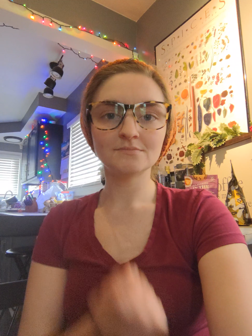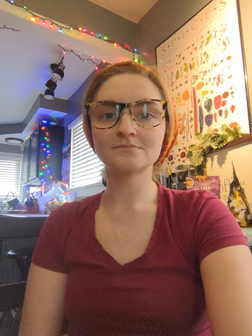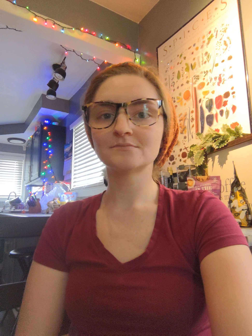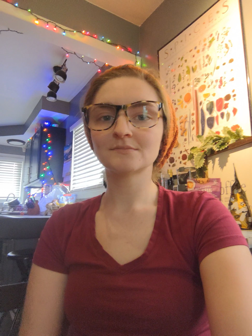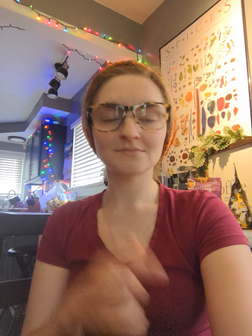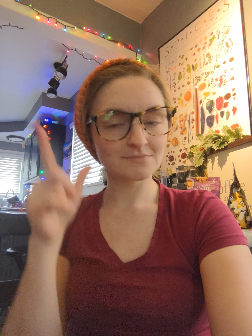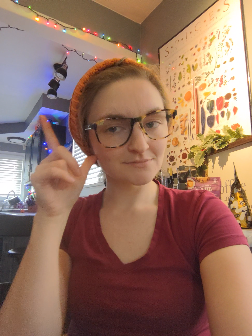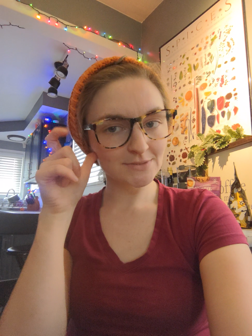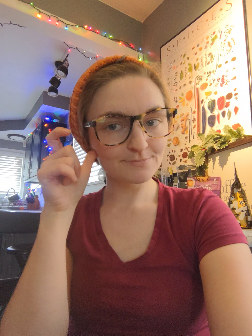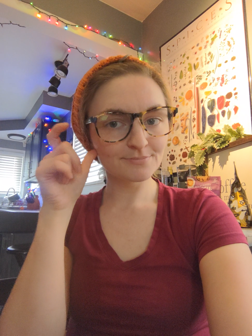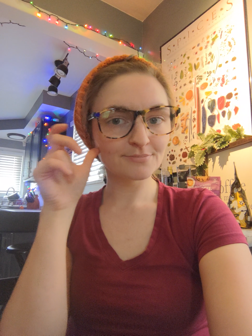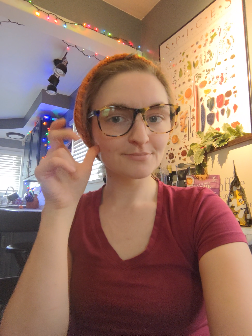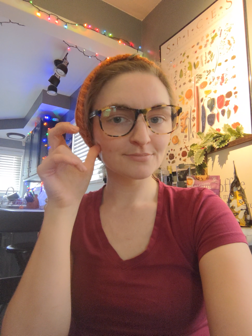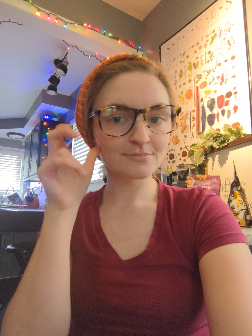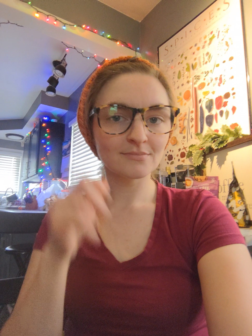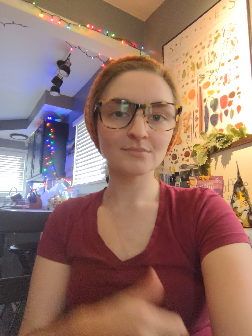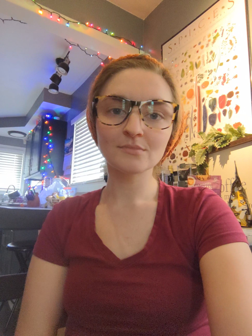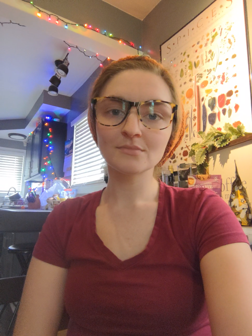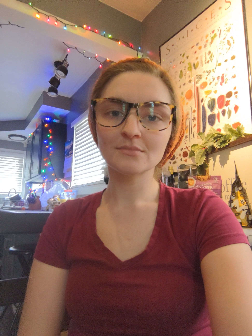hear